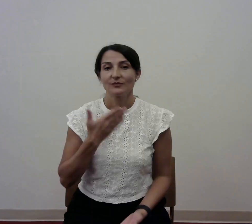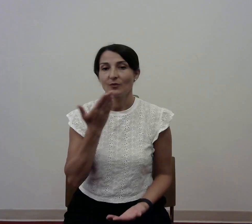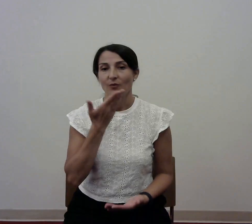oxumaq